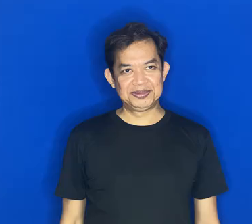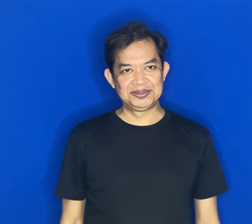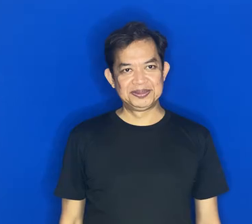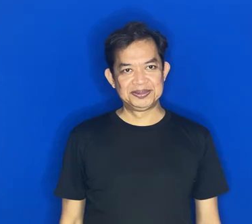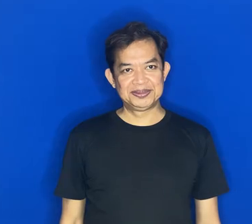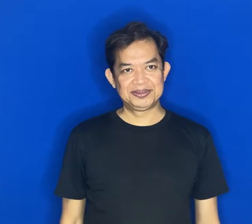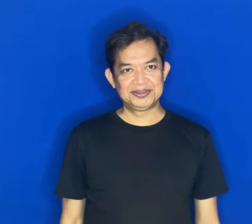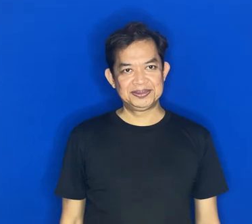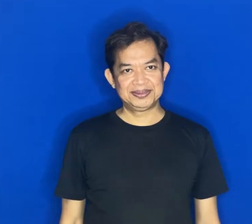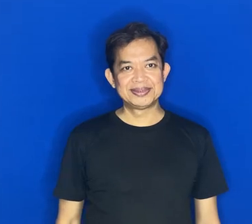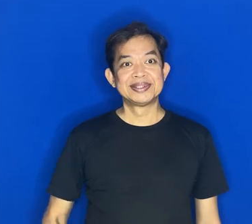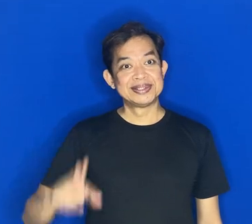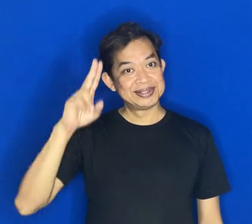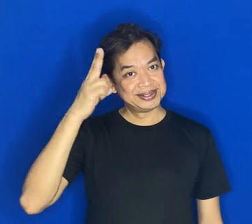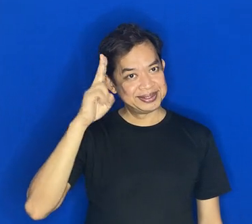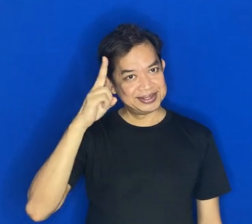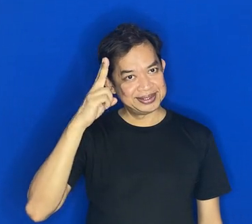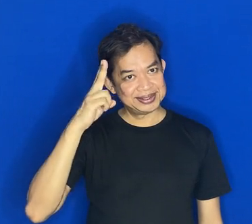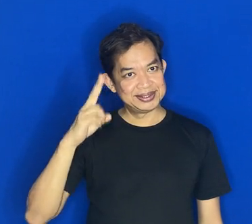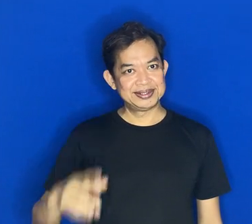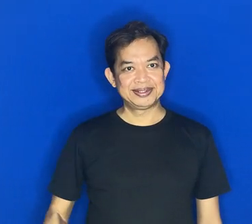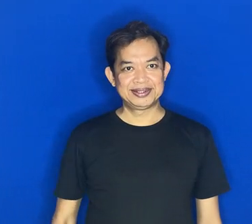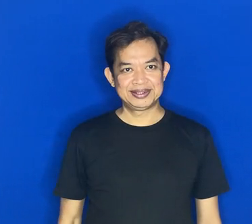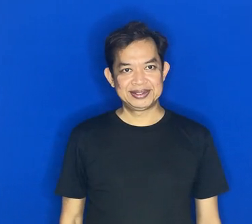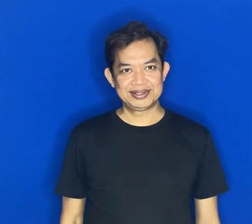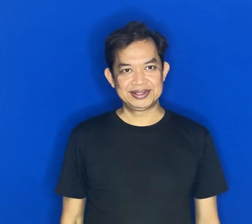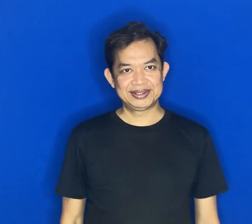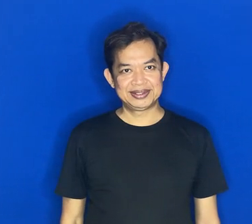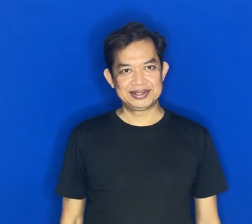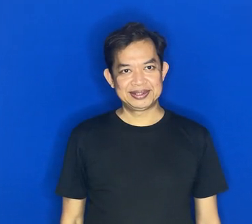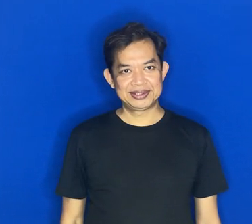parents